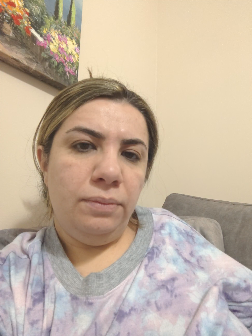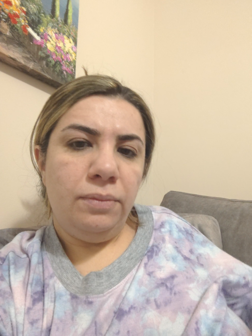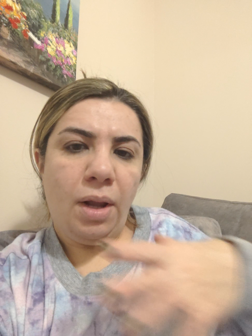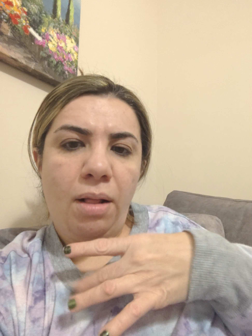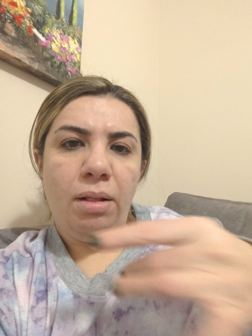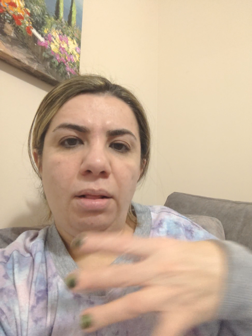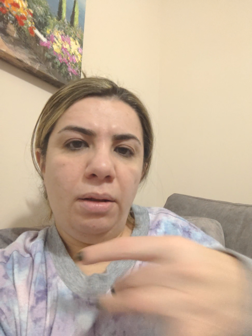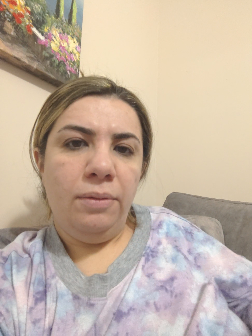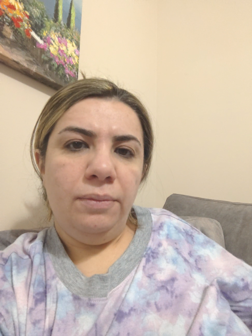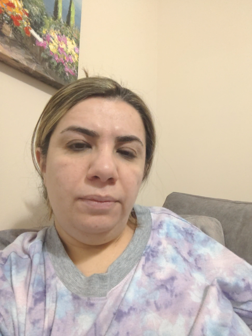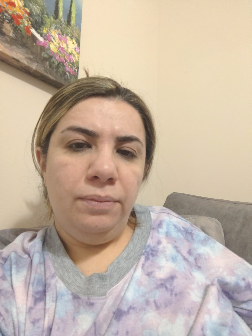like